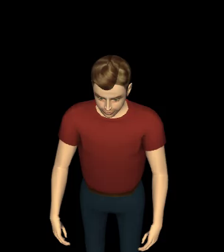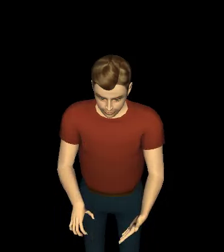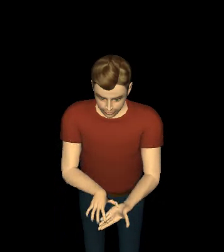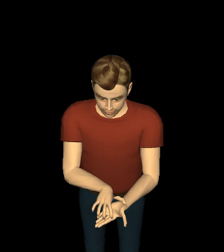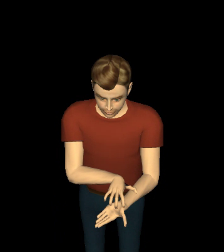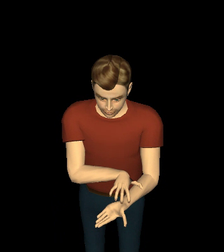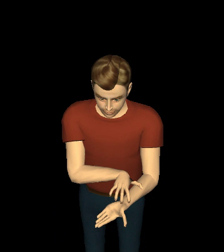بخيل